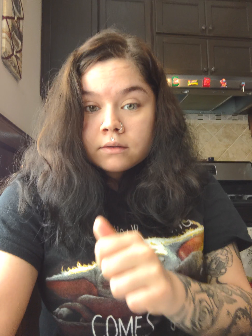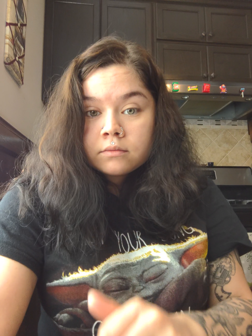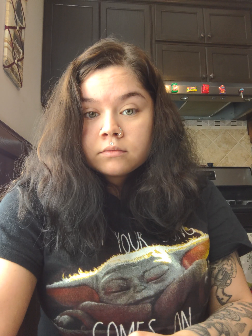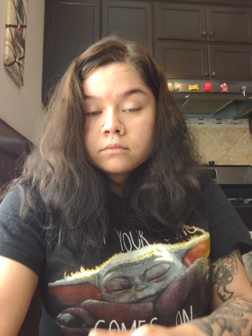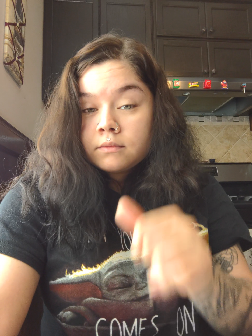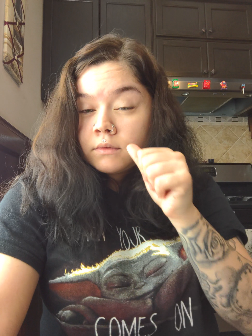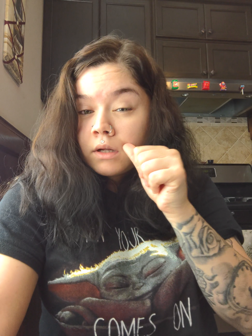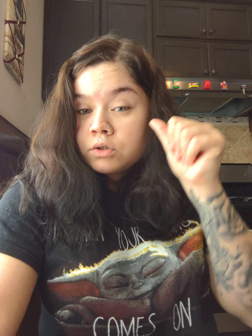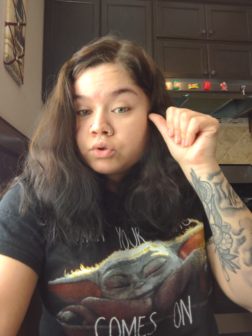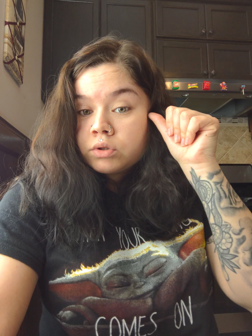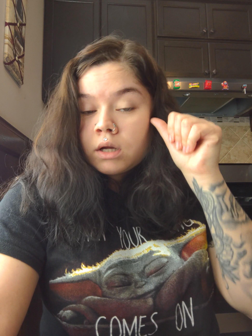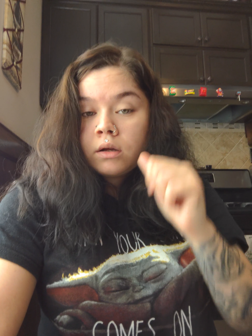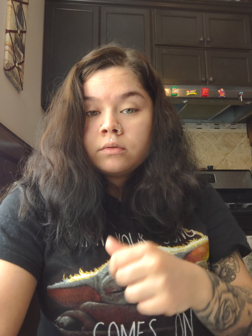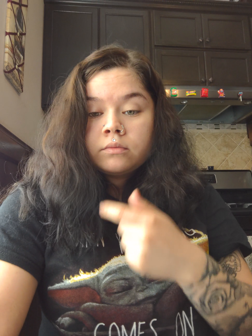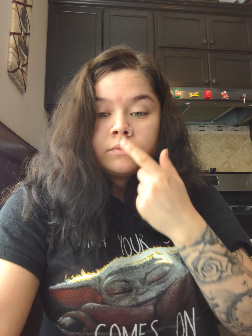yesterday